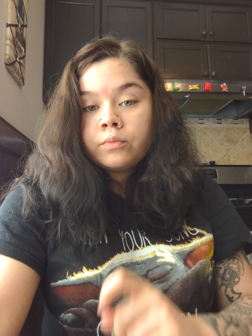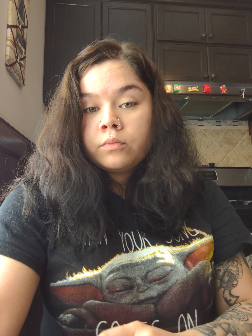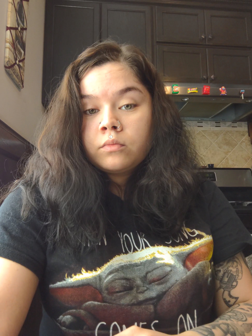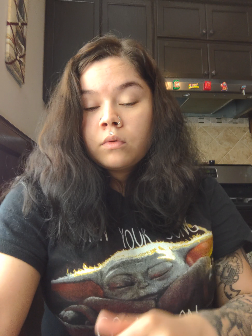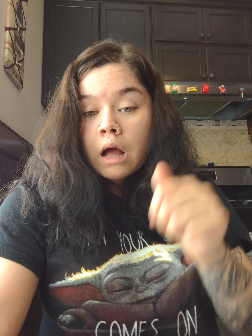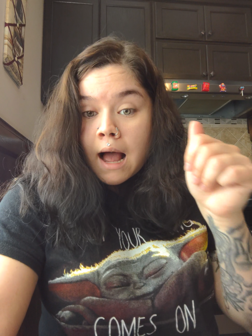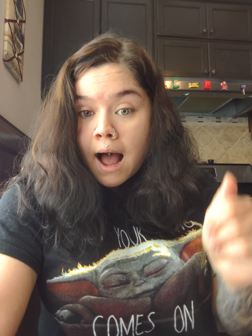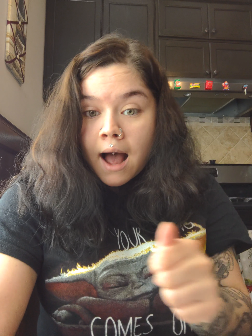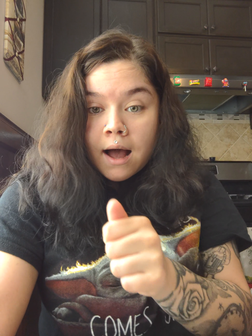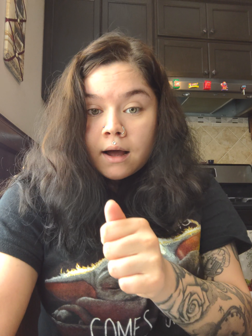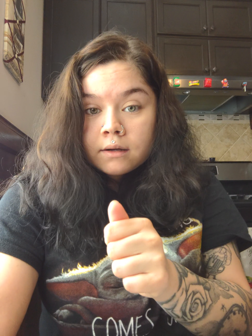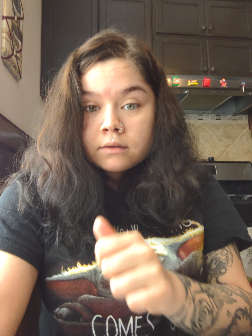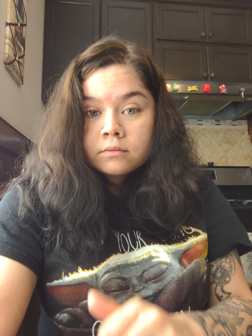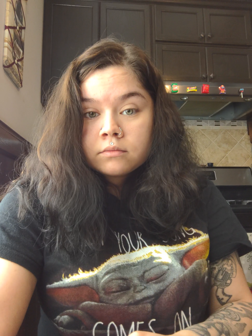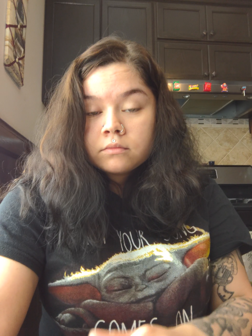hide